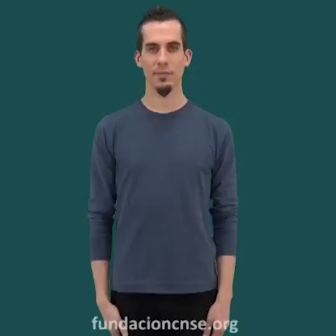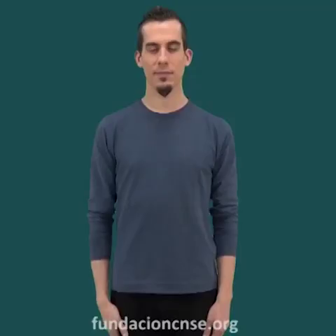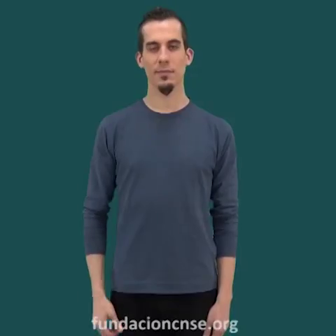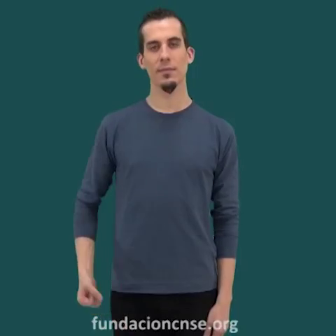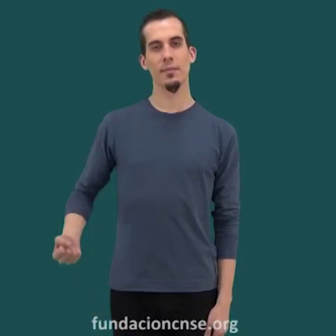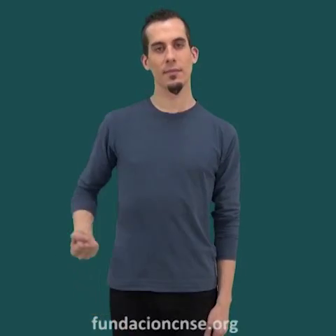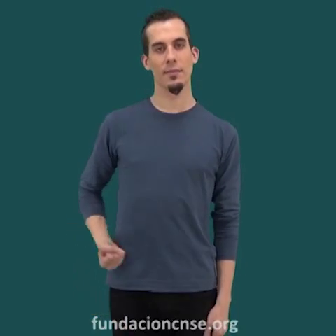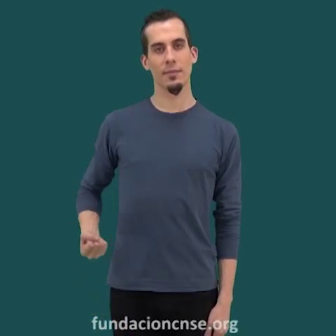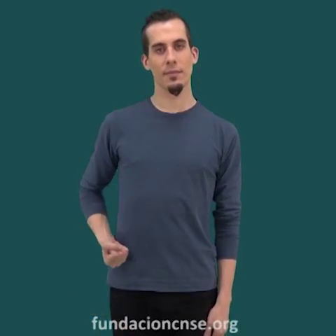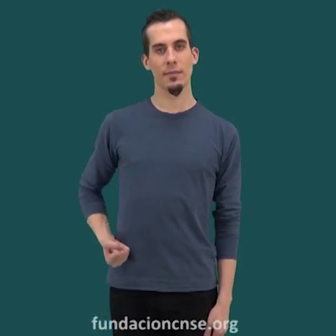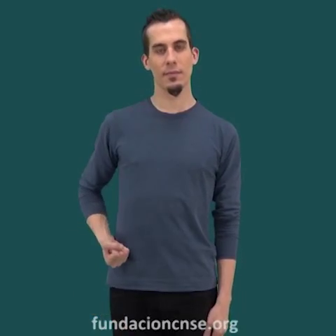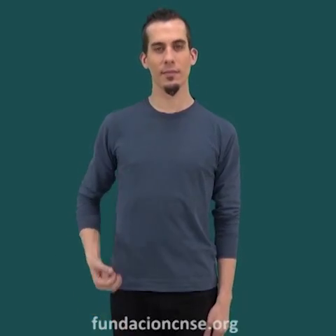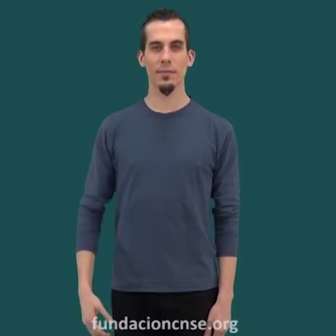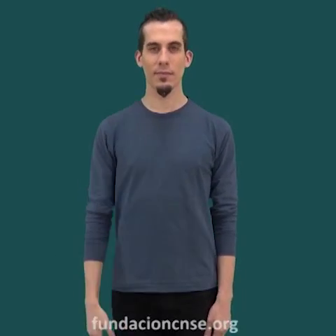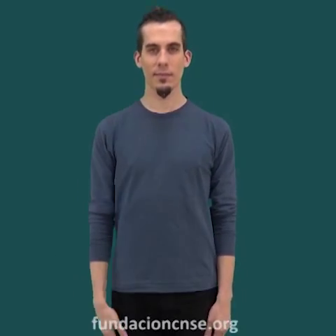caca